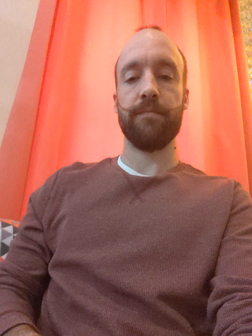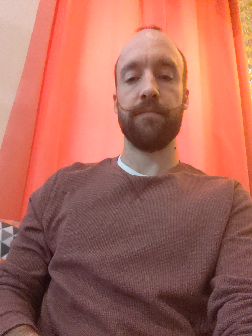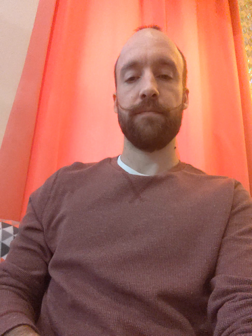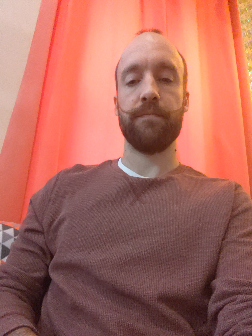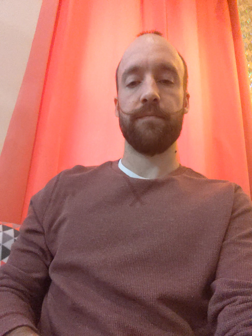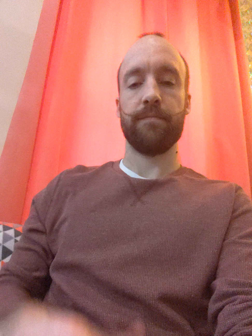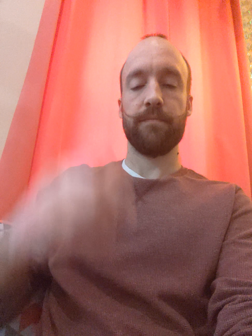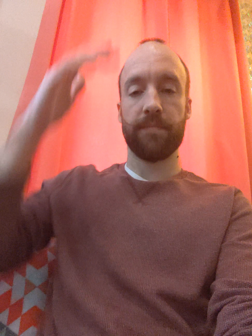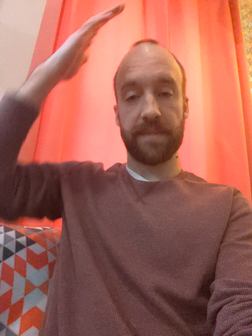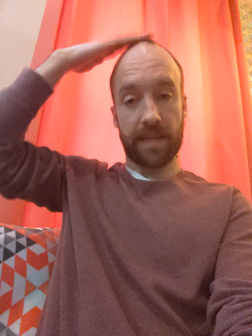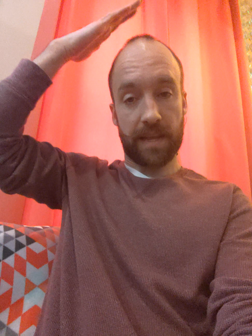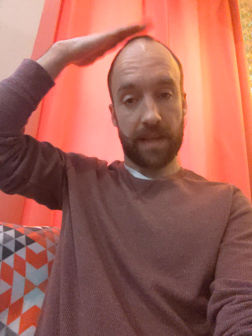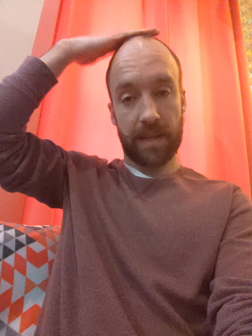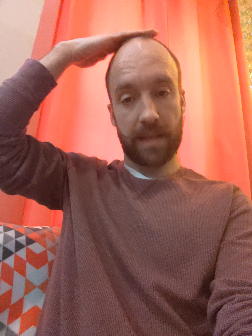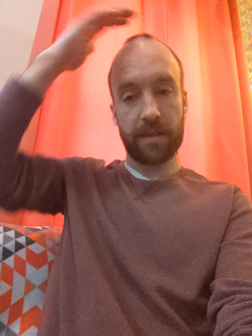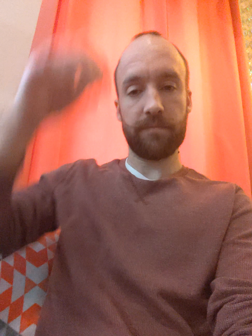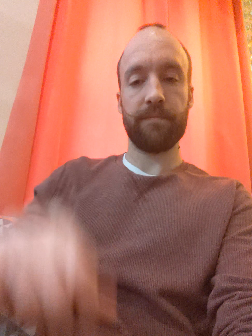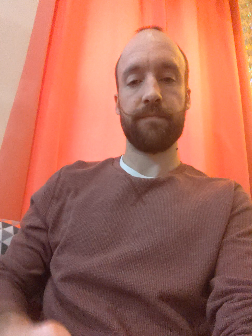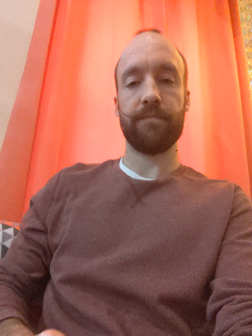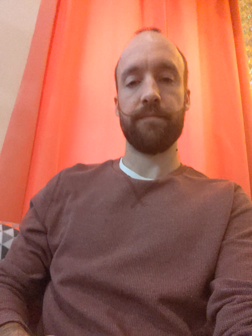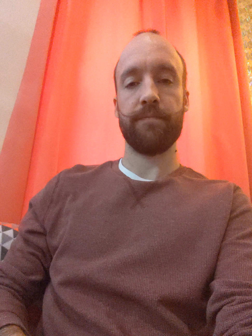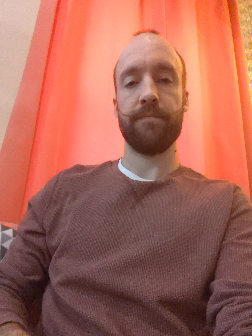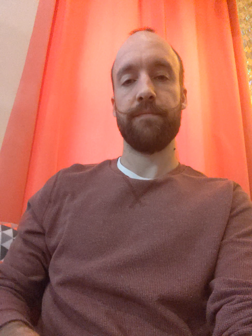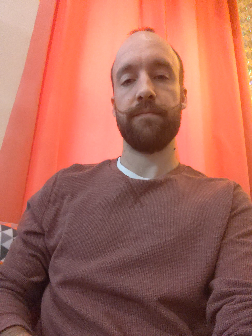hat